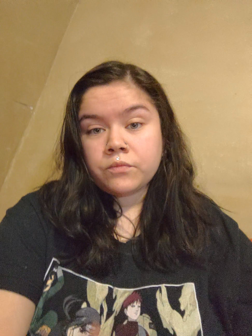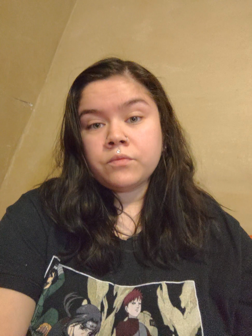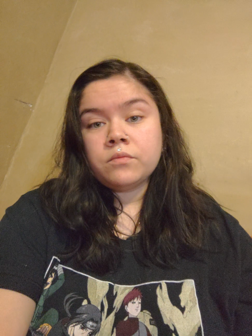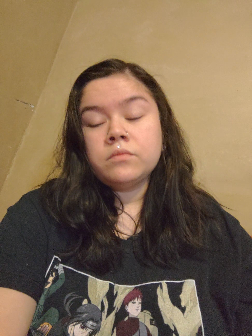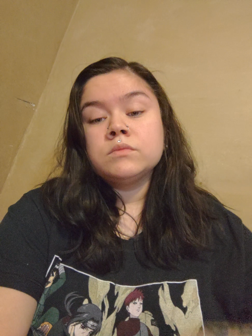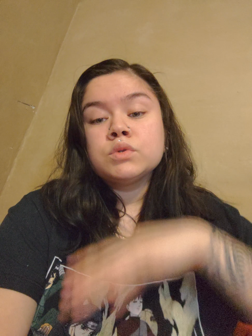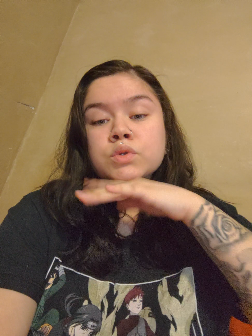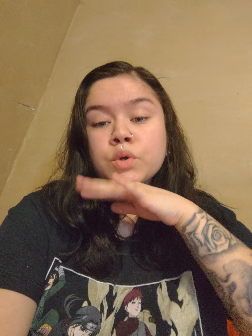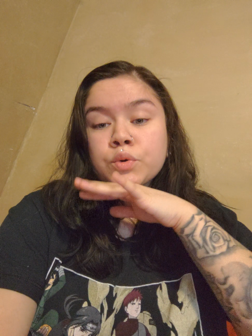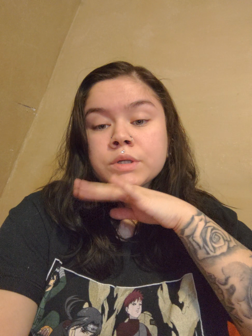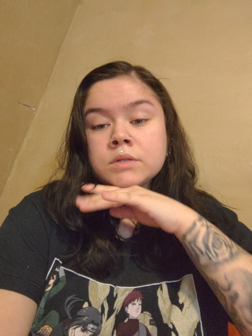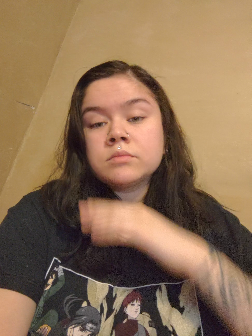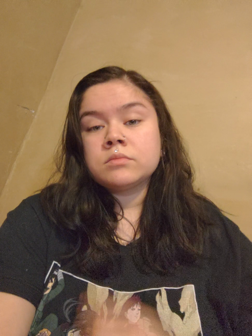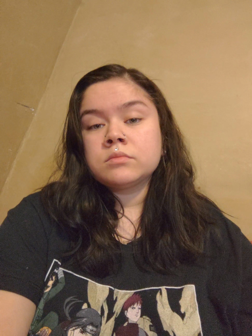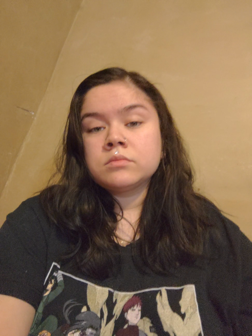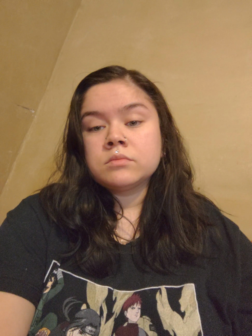dirty